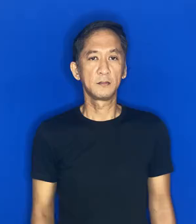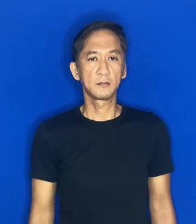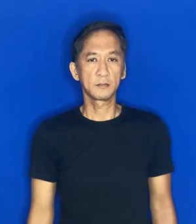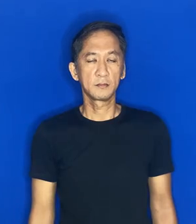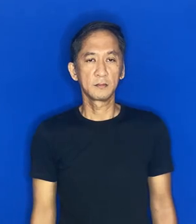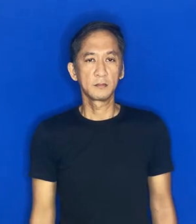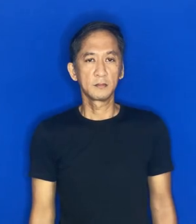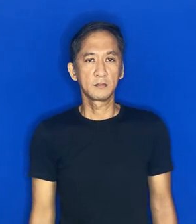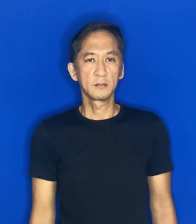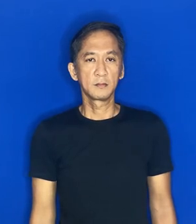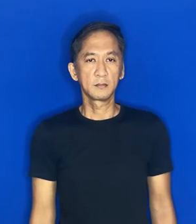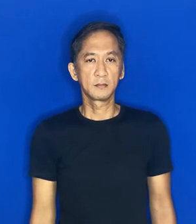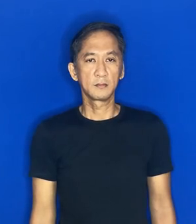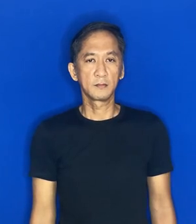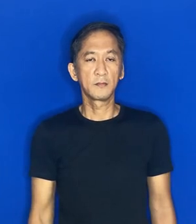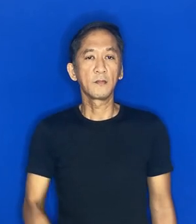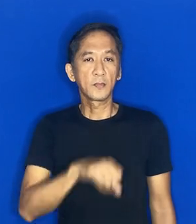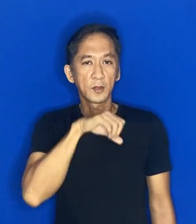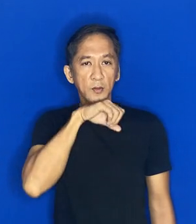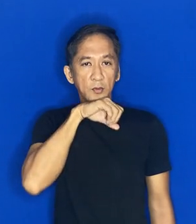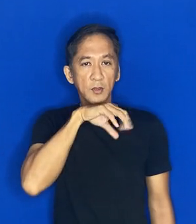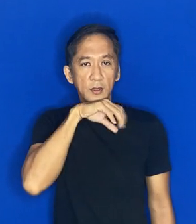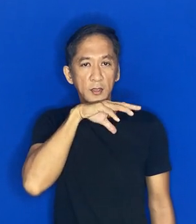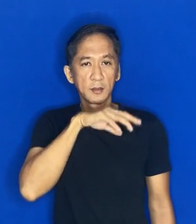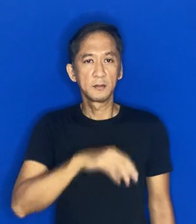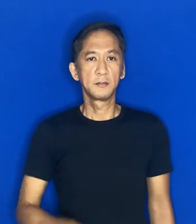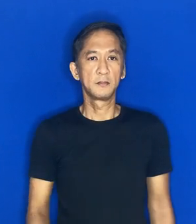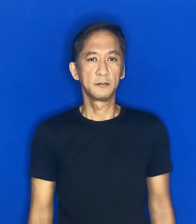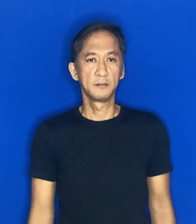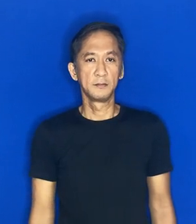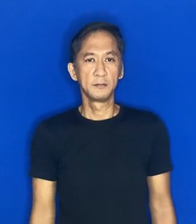grandmother